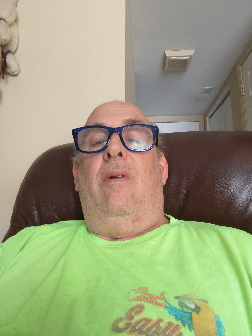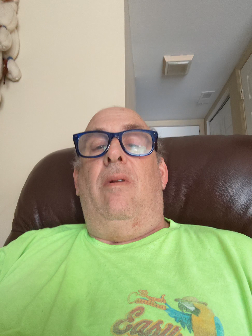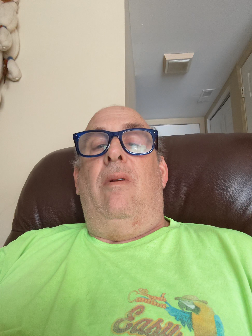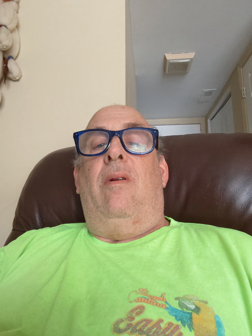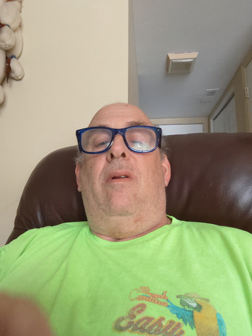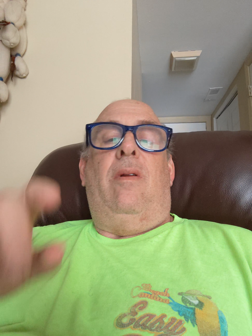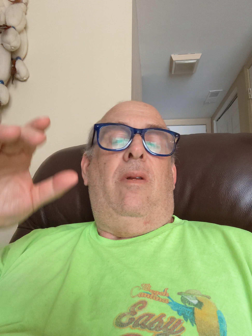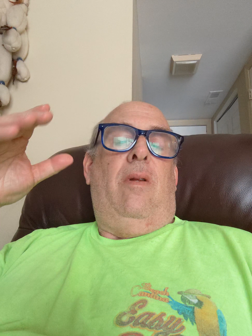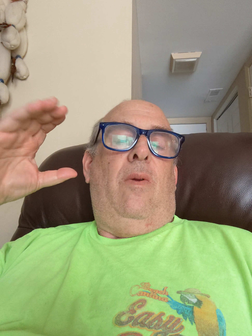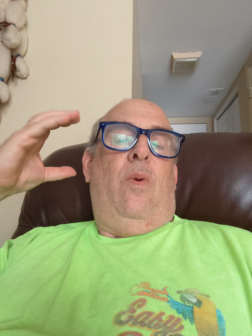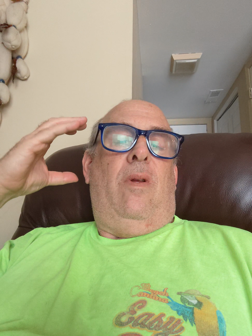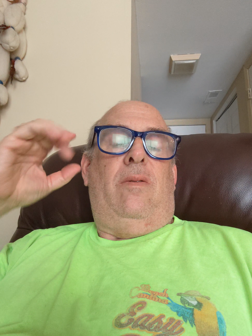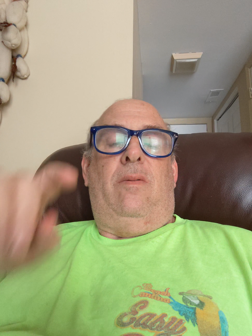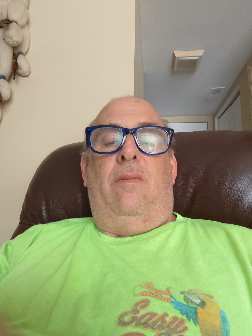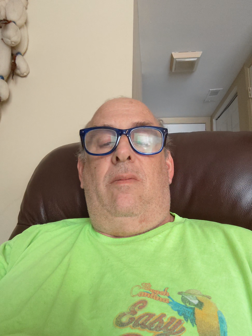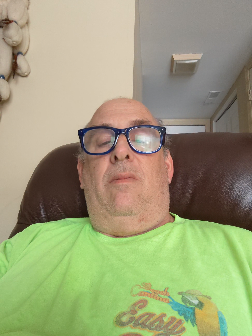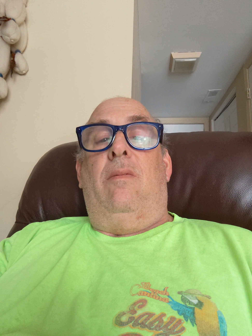radio